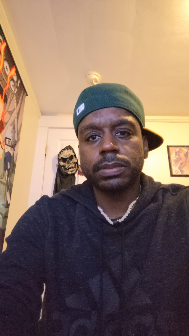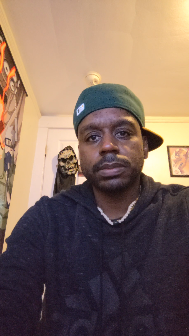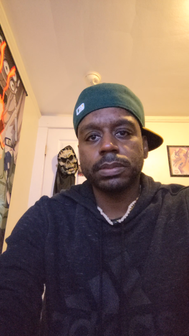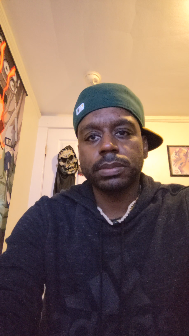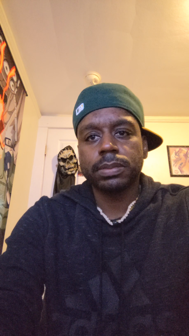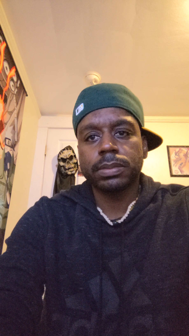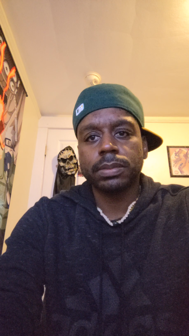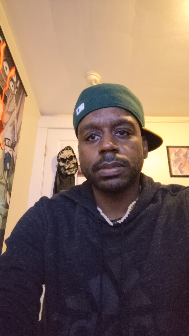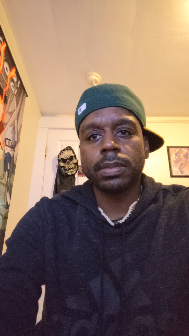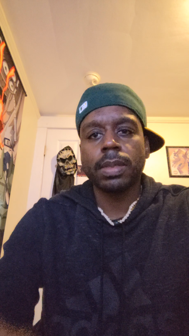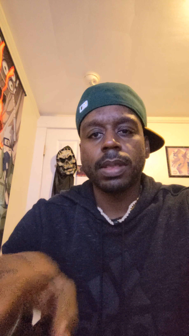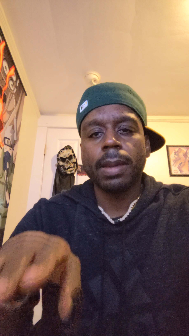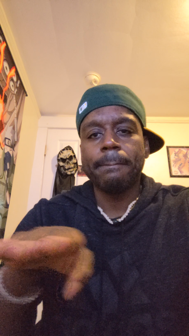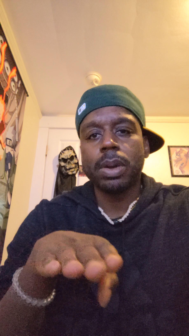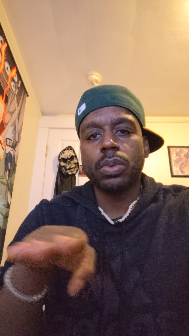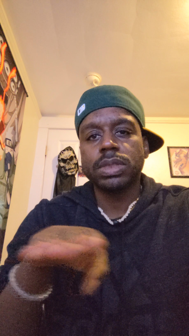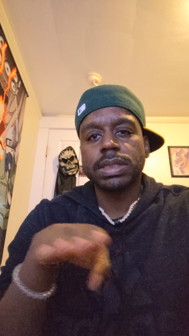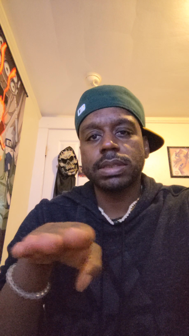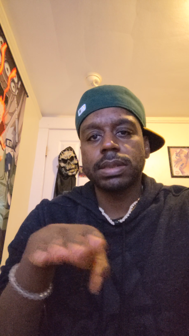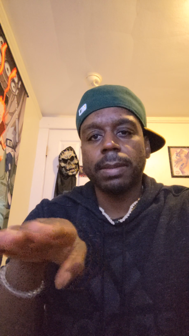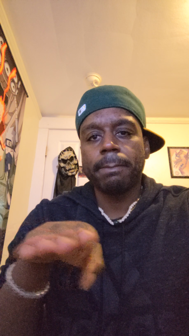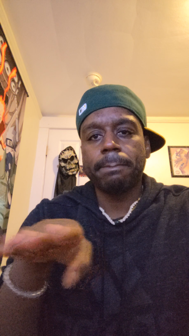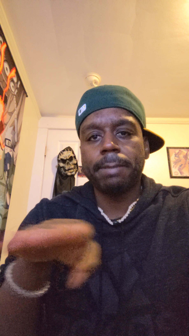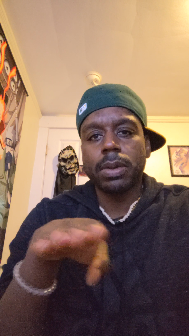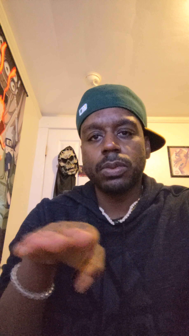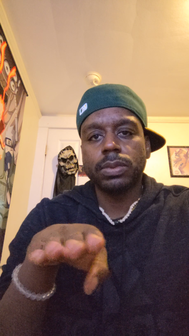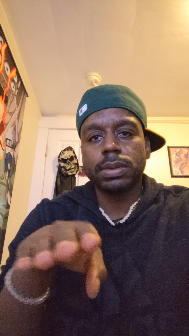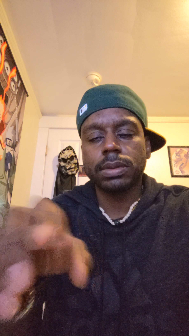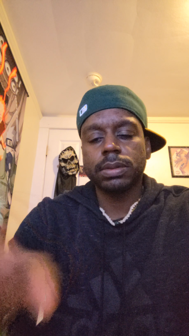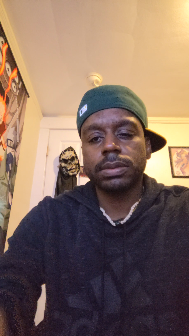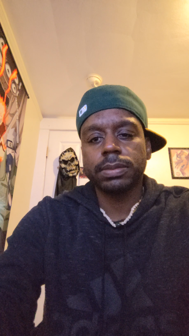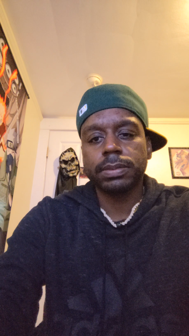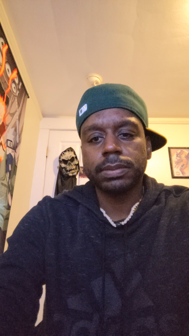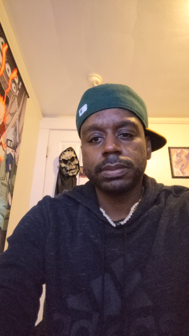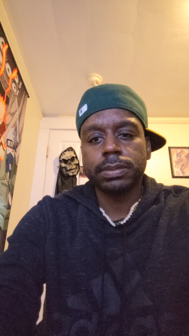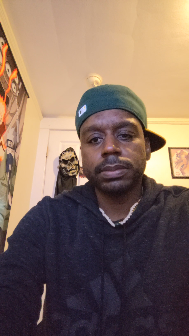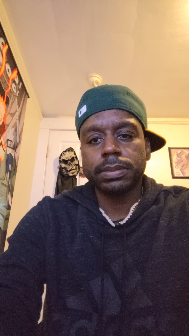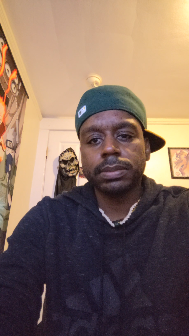boots